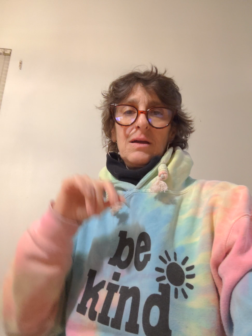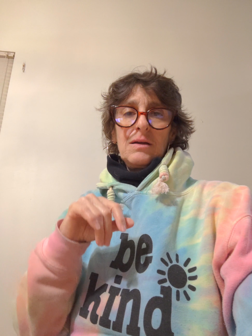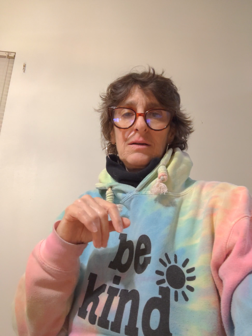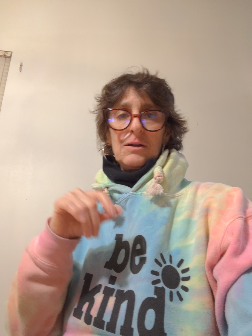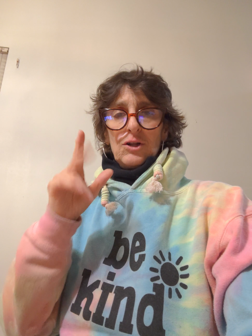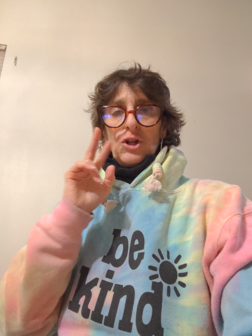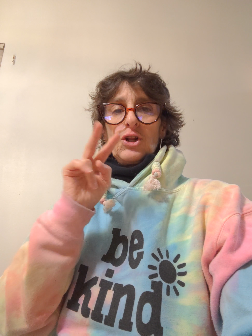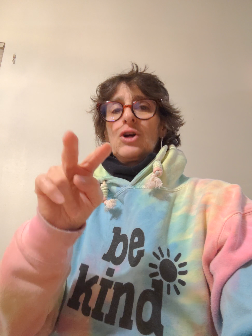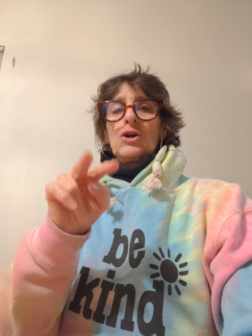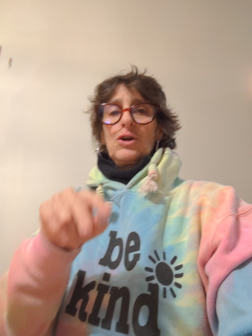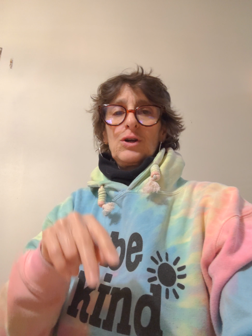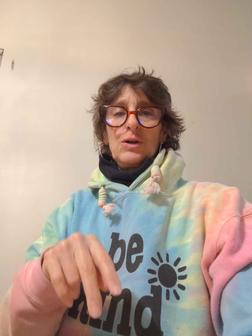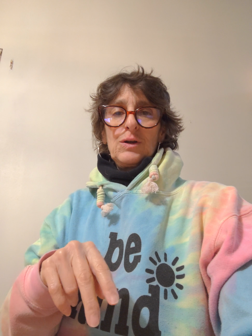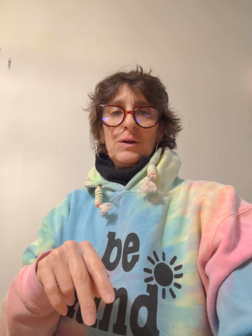look